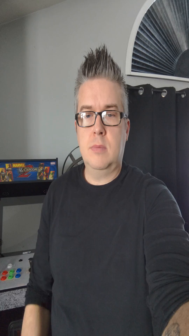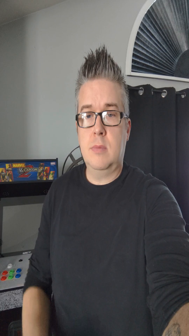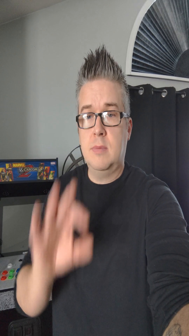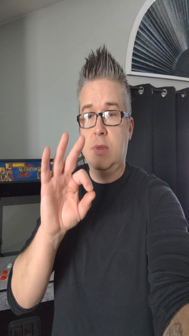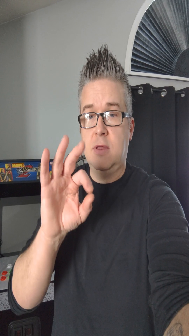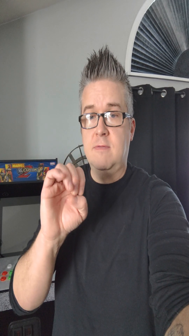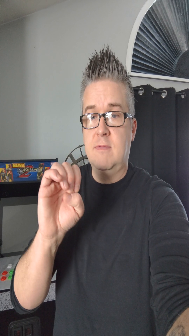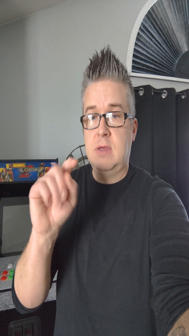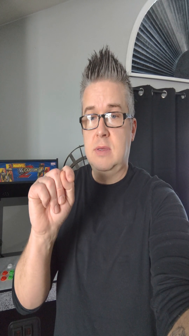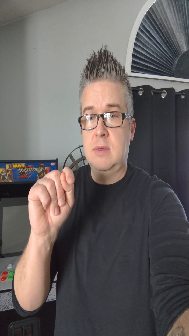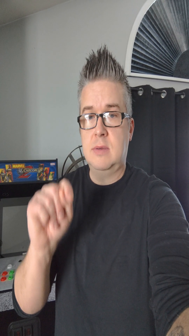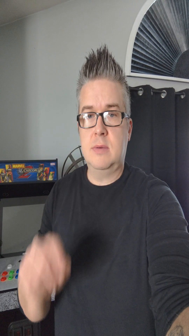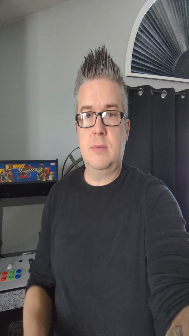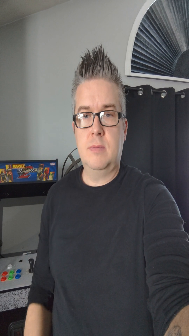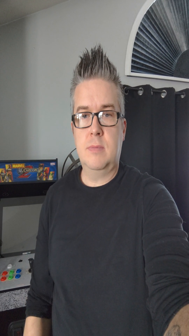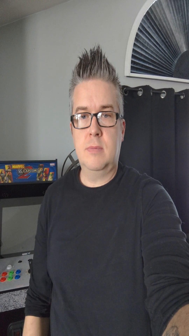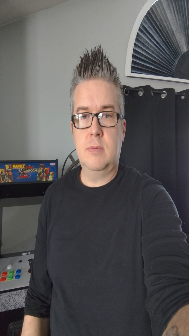feet